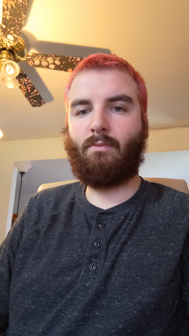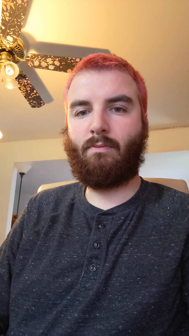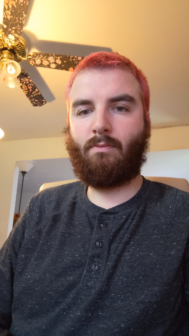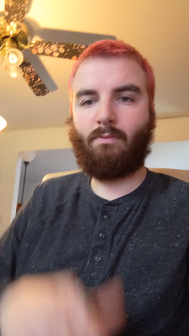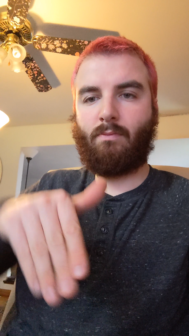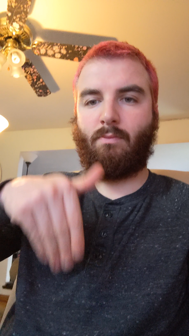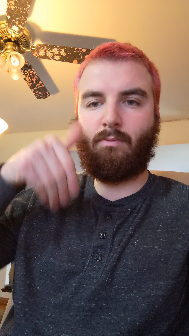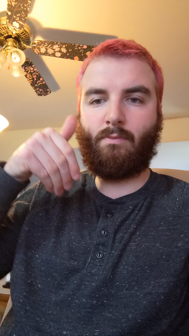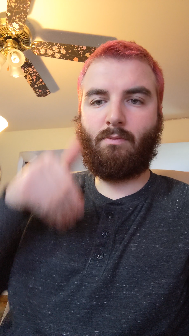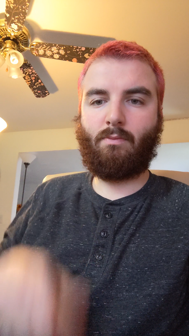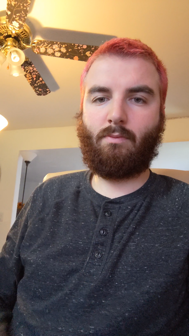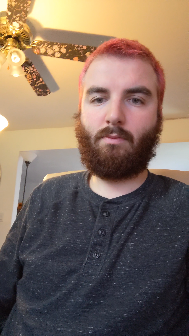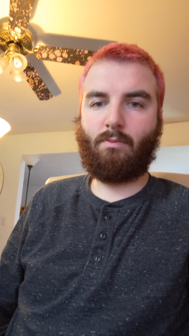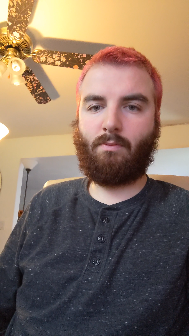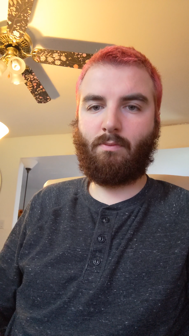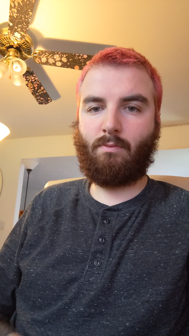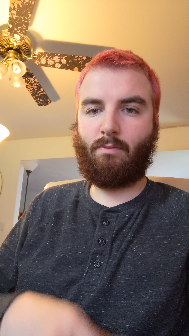pants